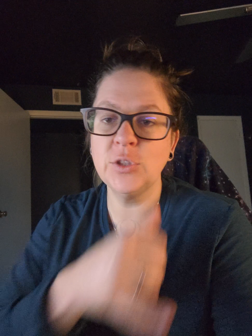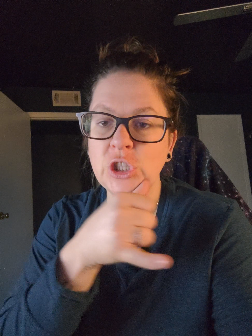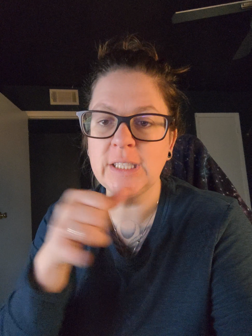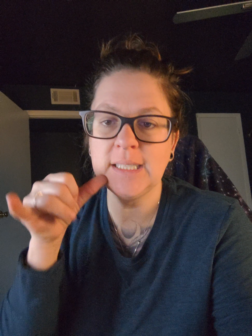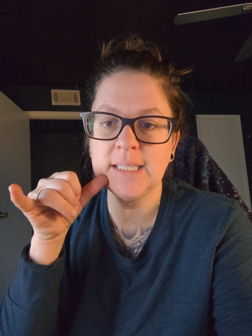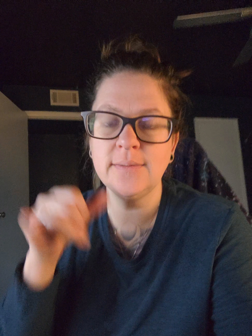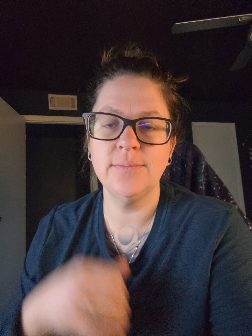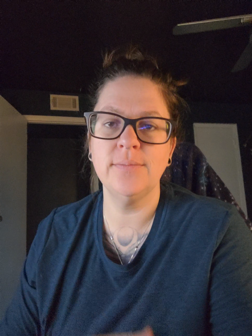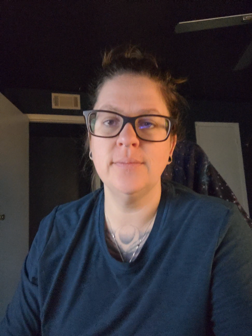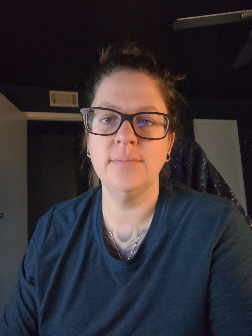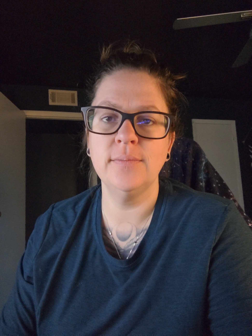jeans